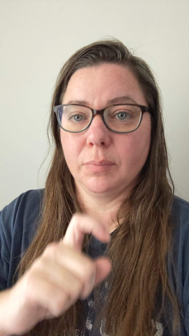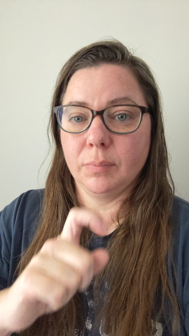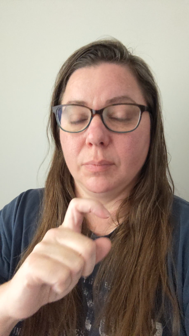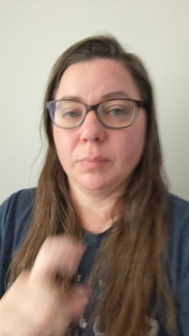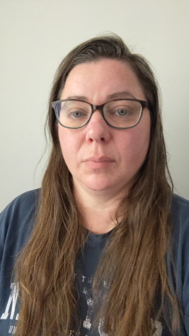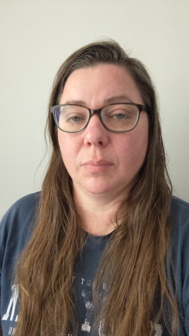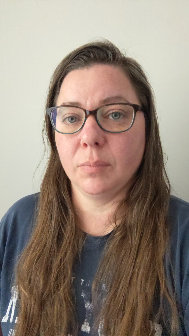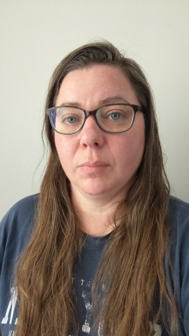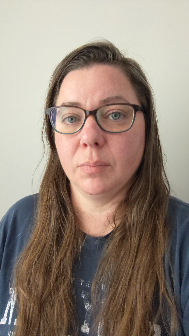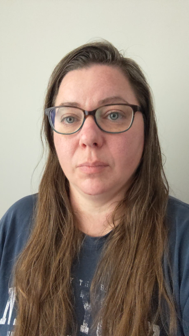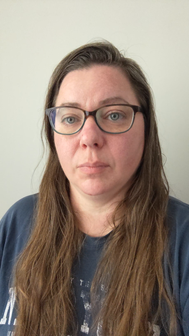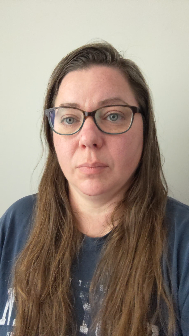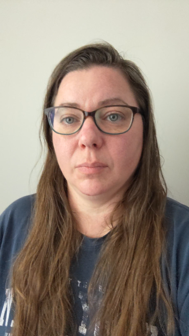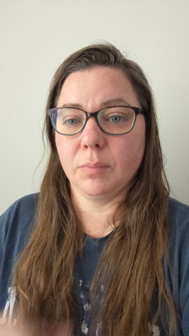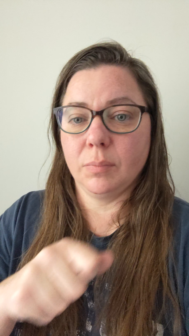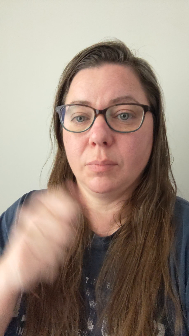pull